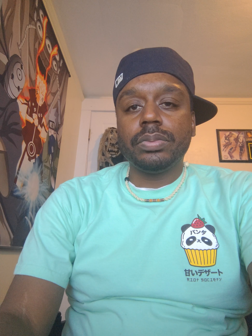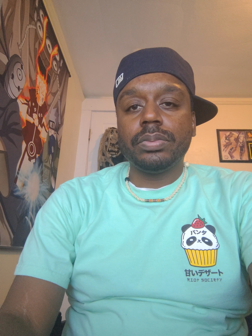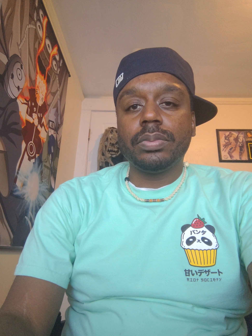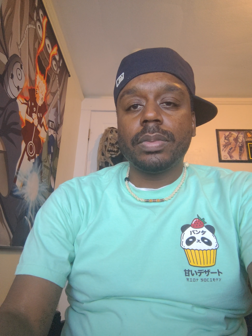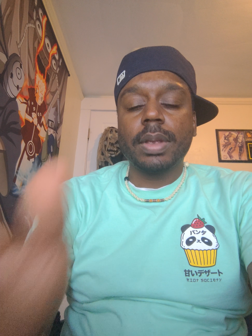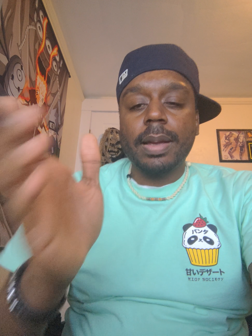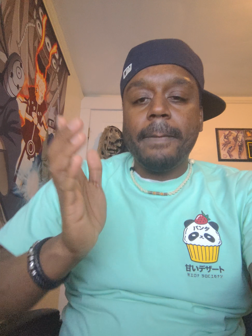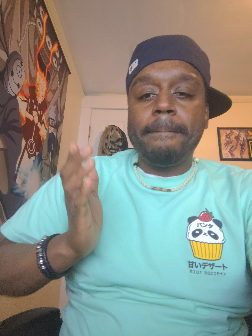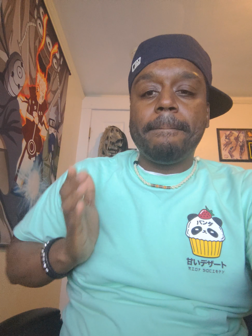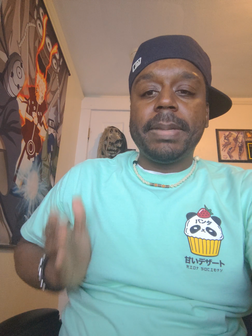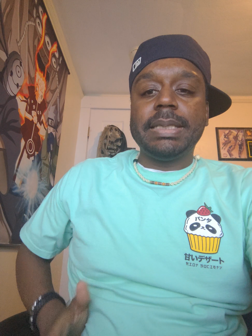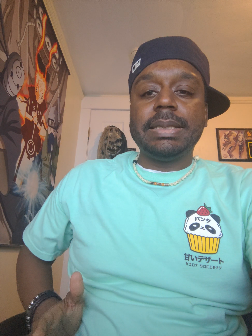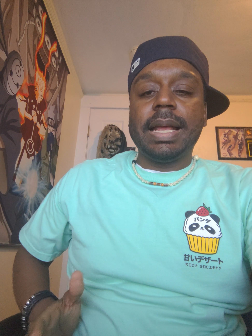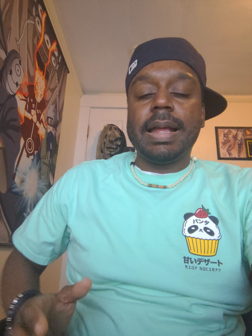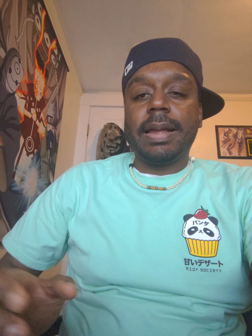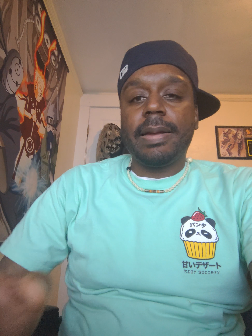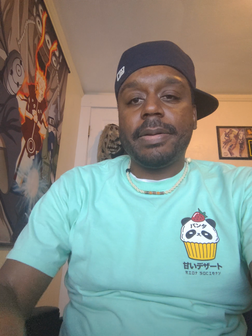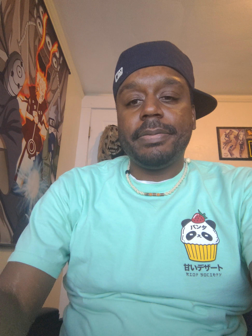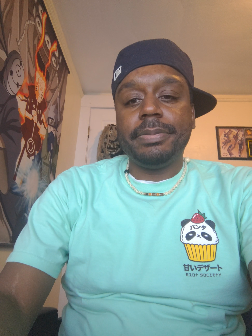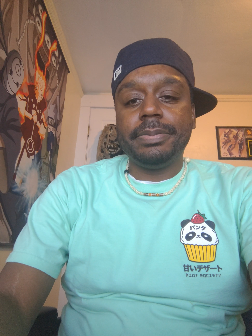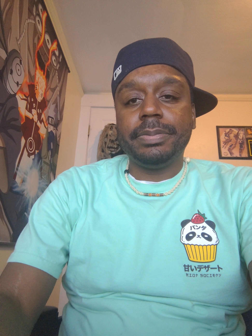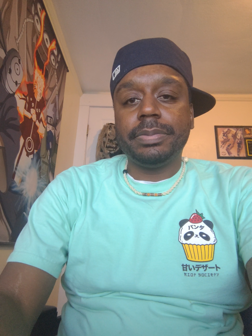beside